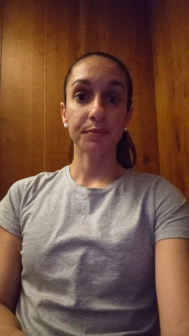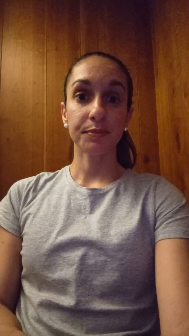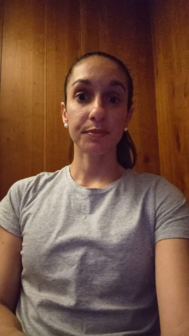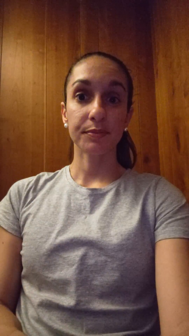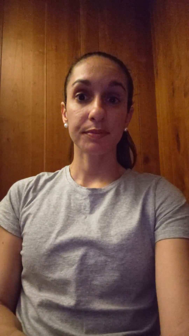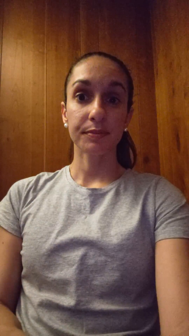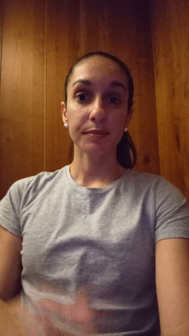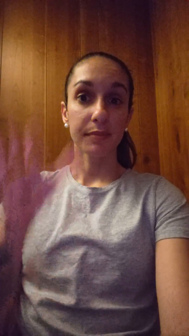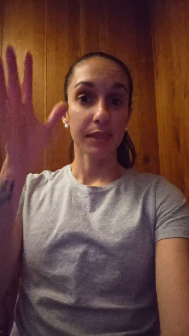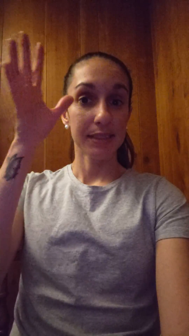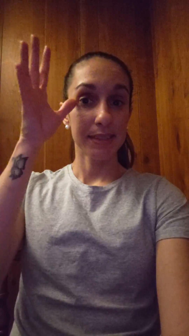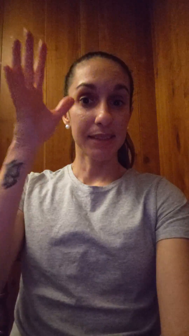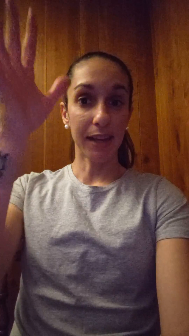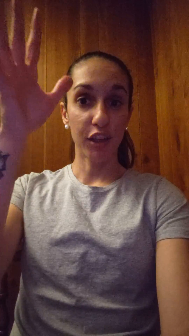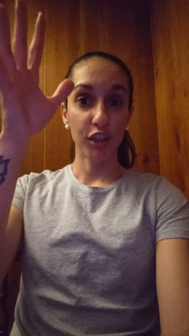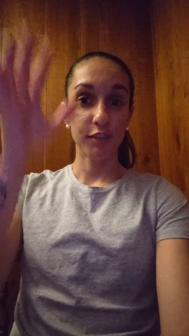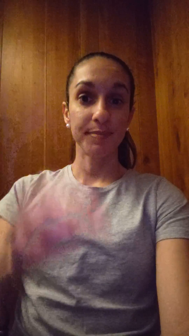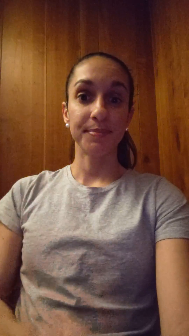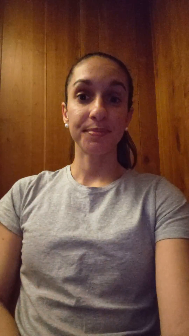deer